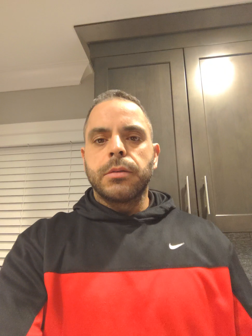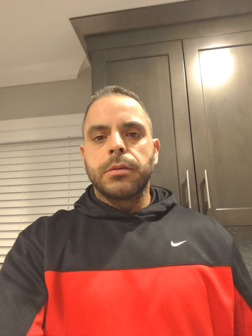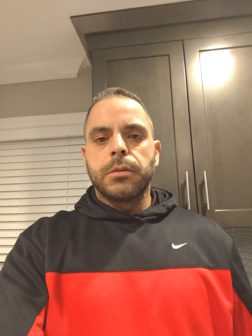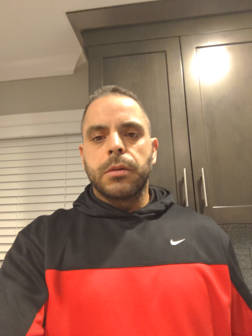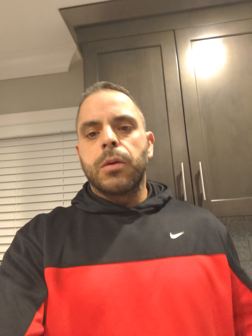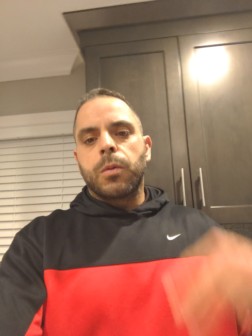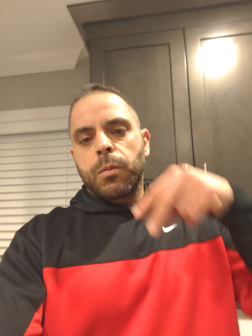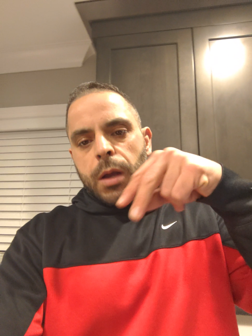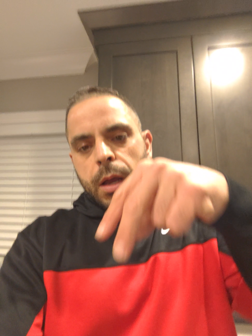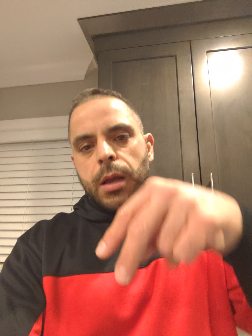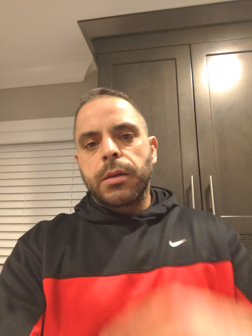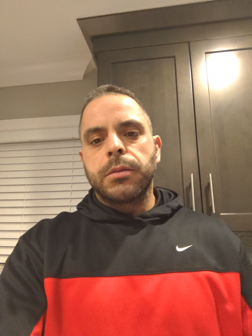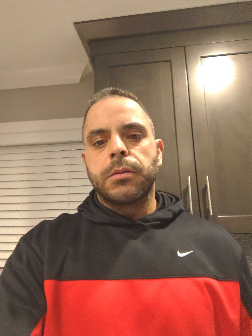ride